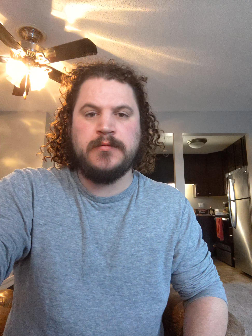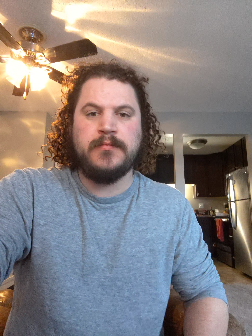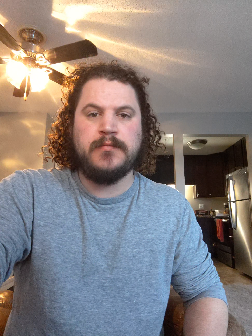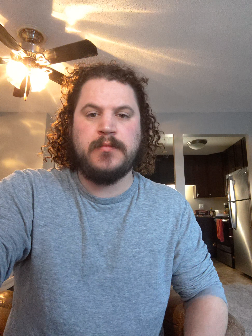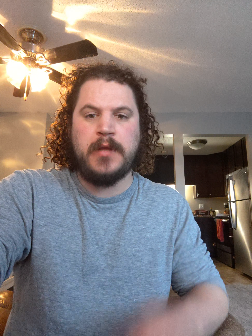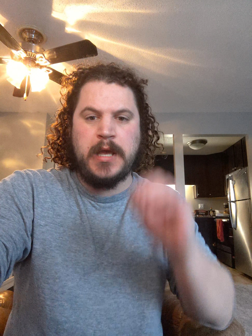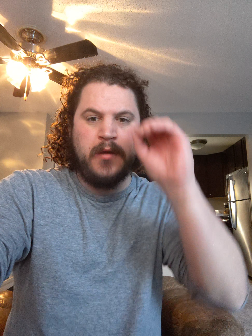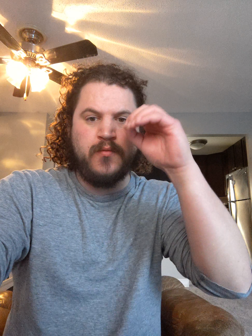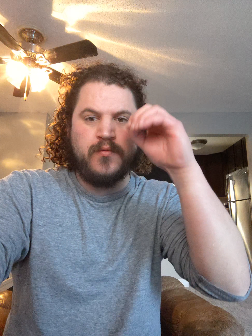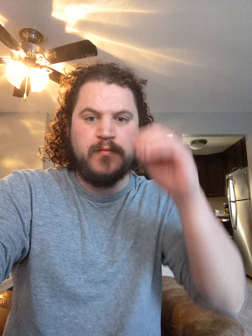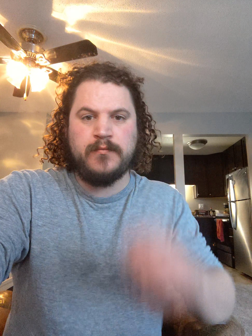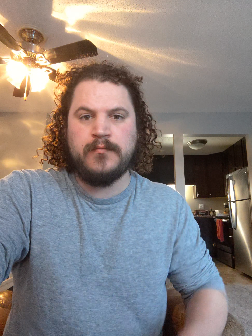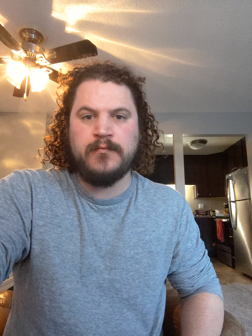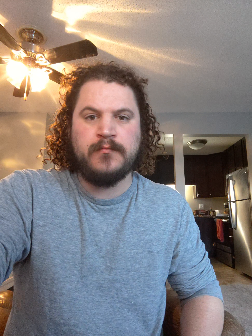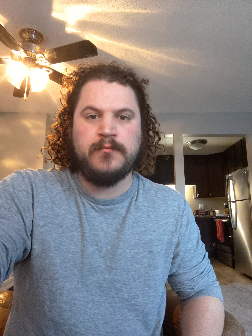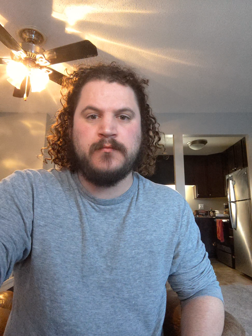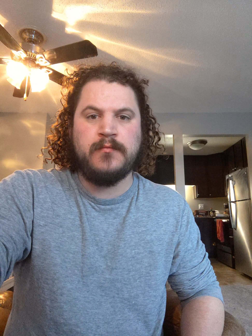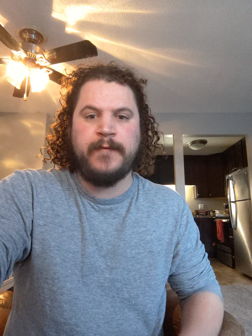owl